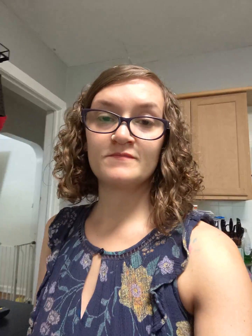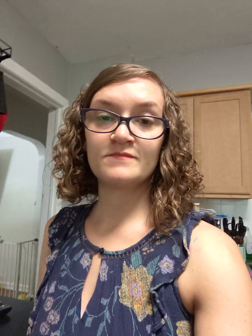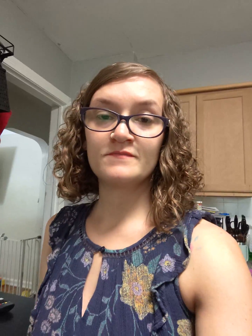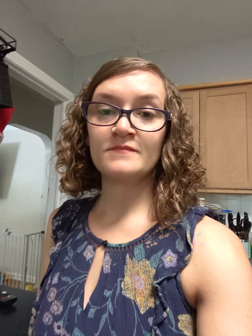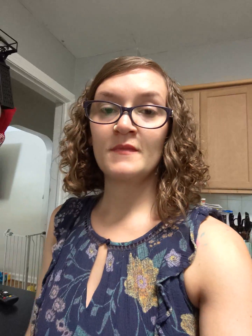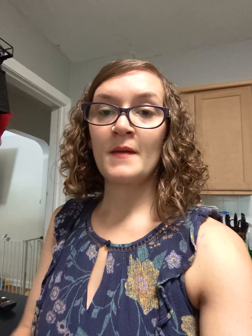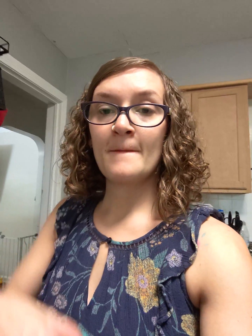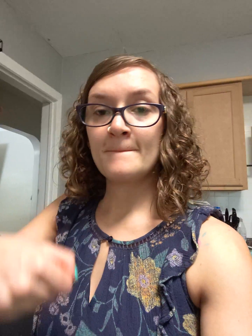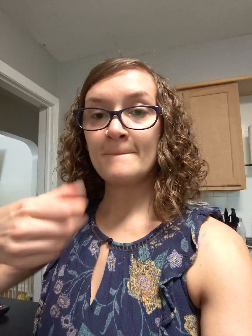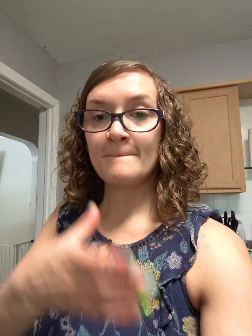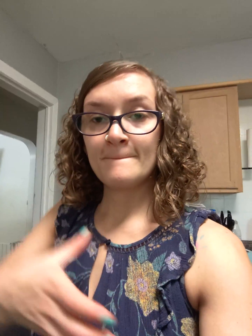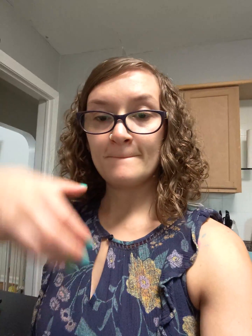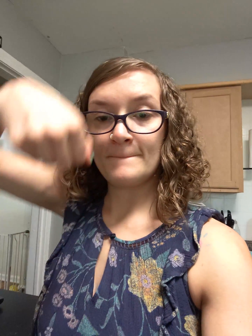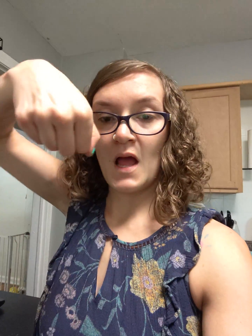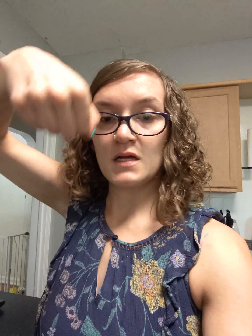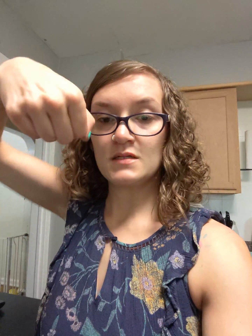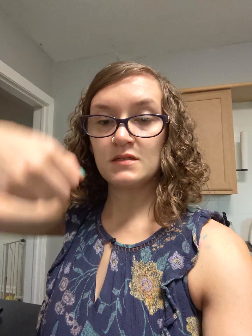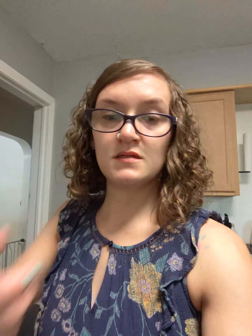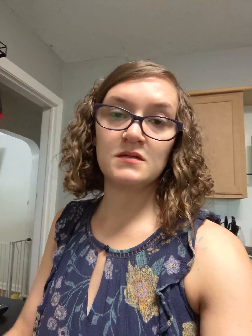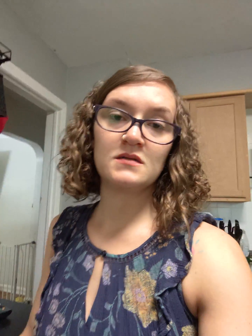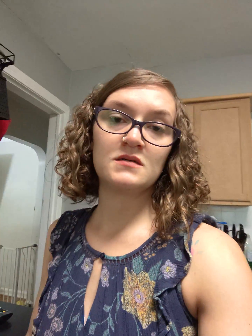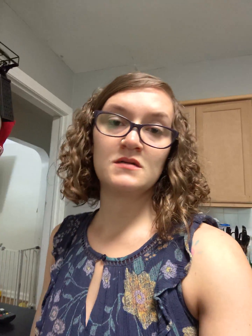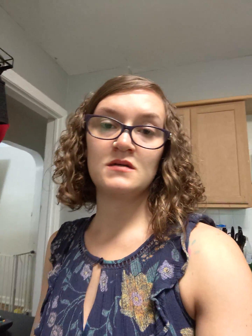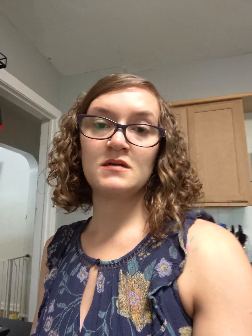bucket